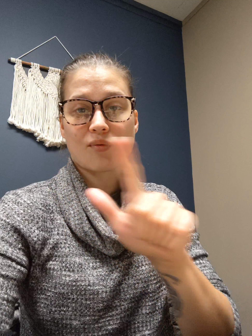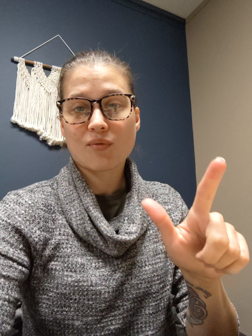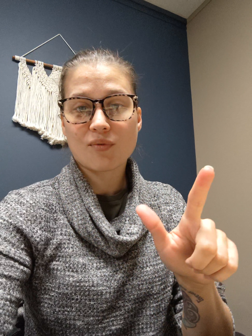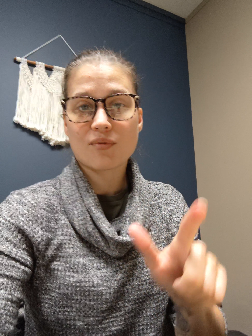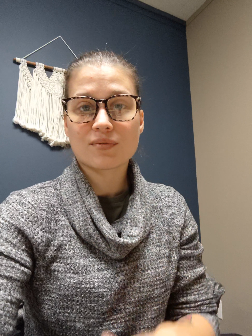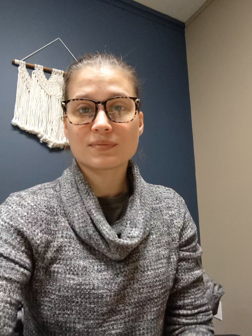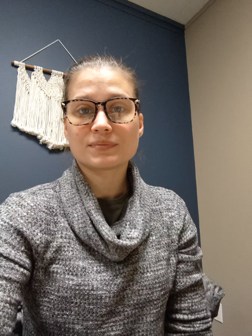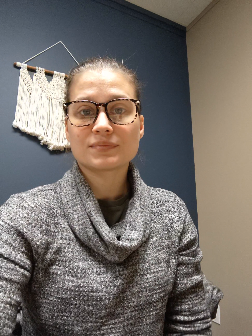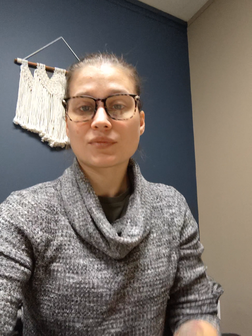all